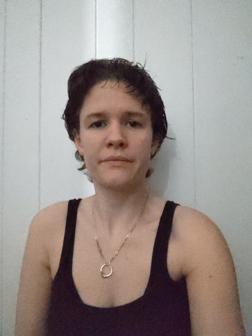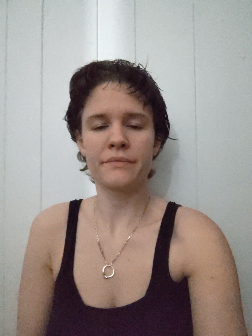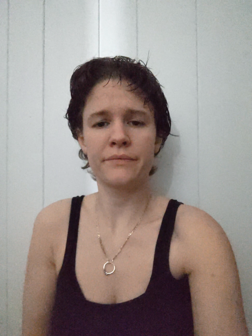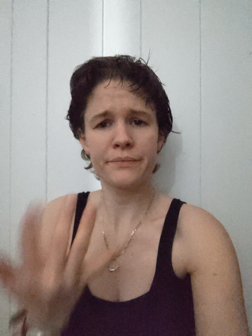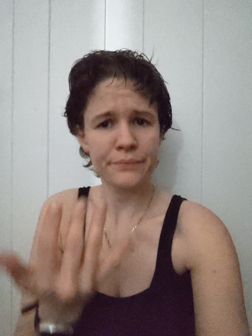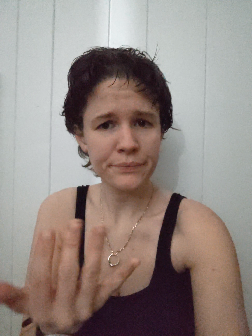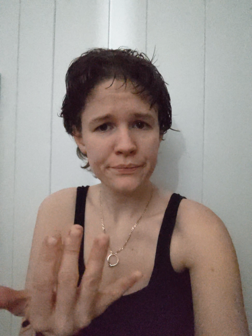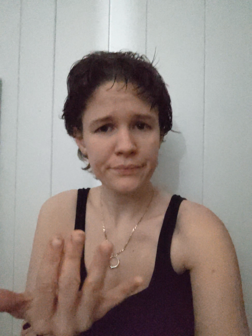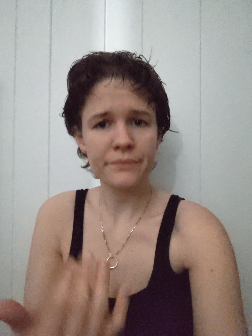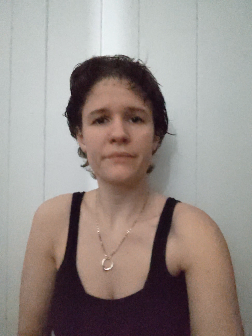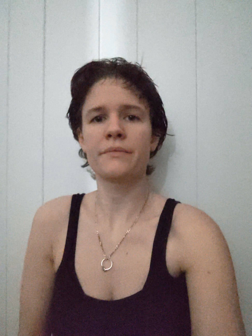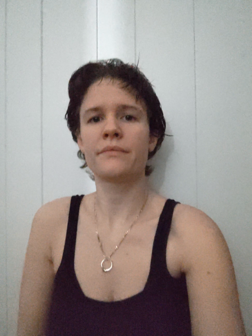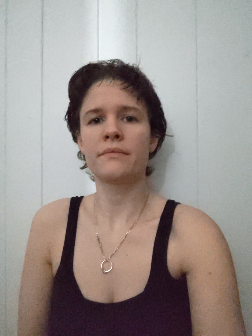wait